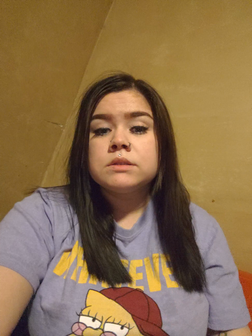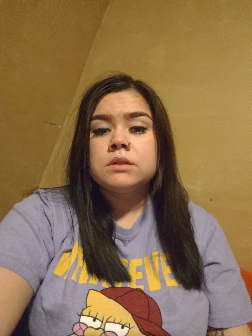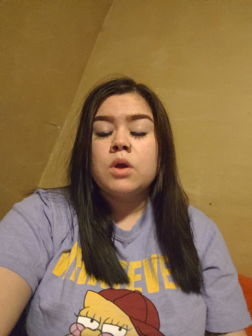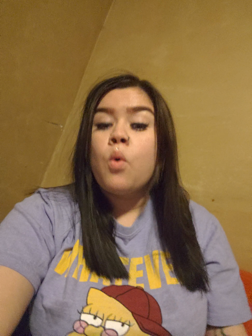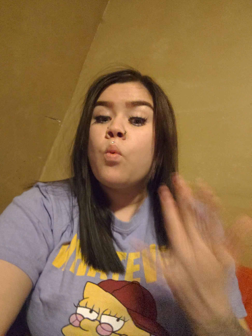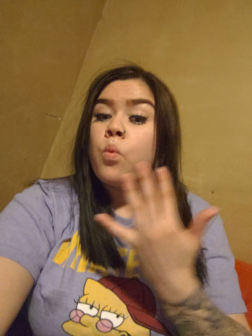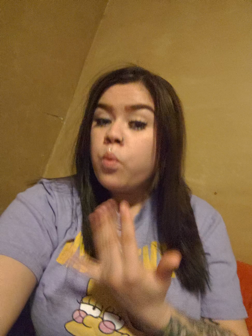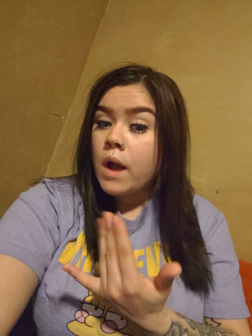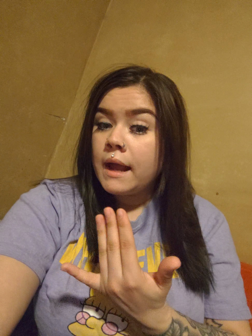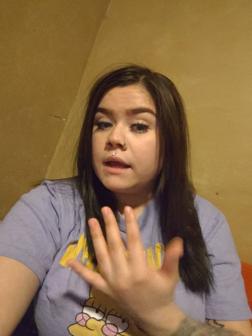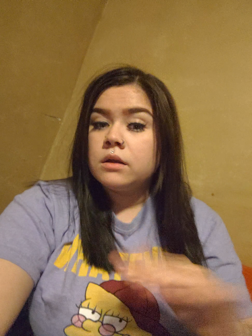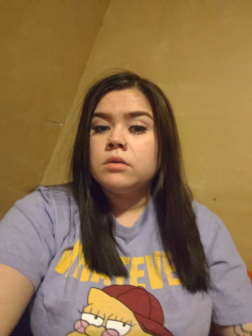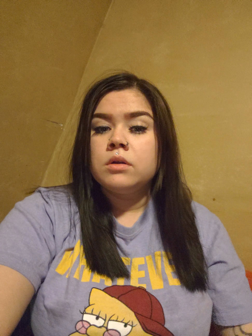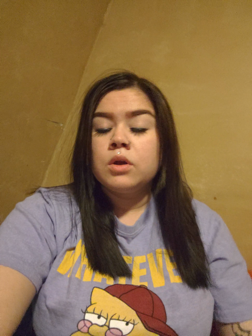wait